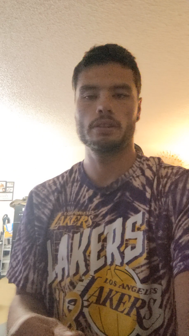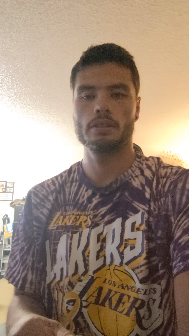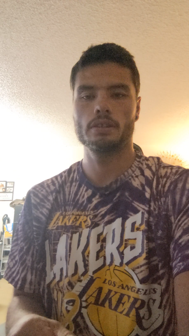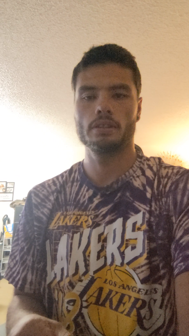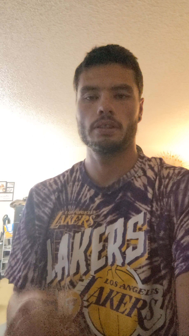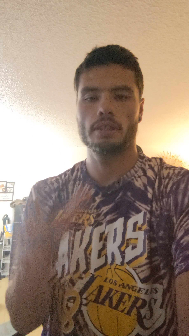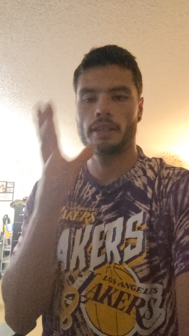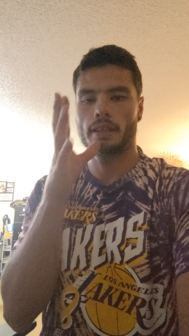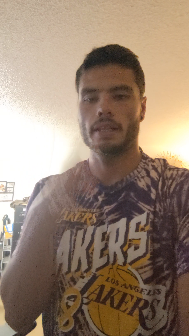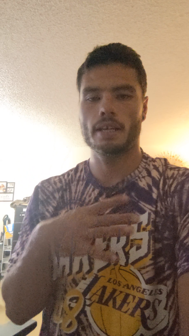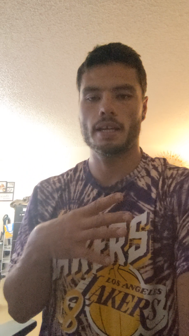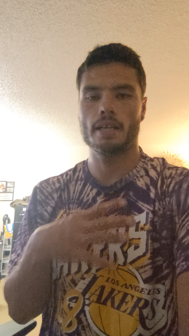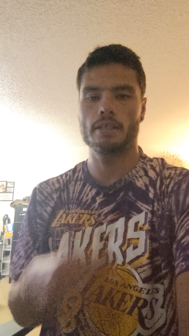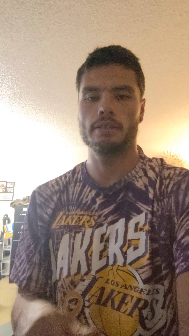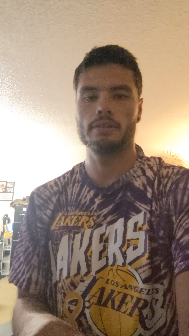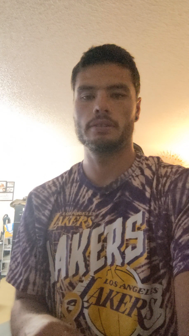lady